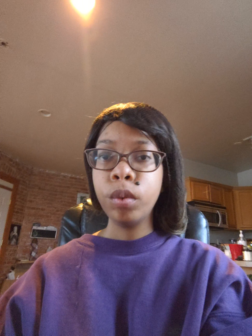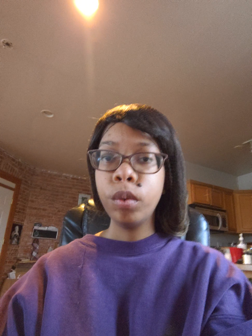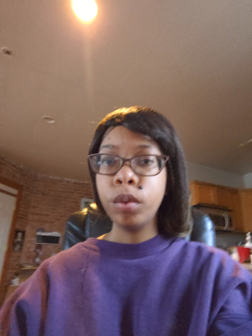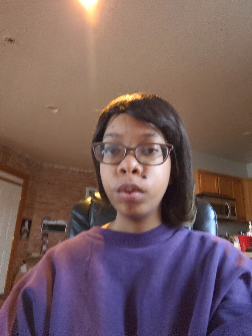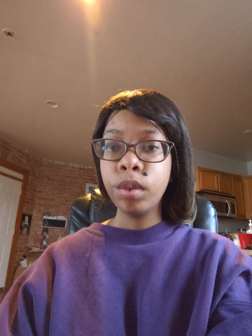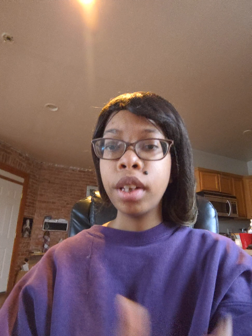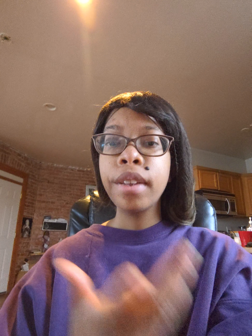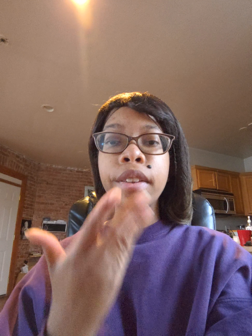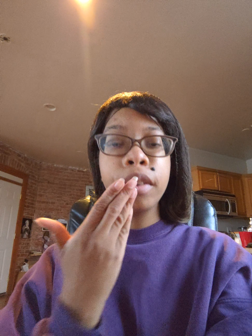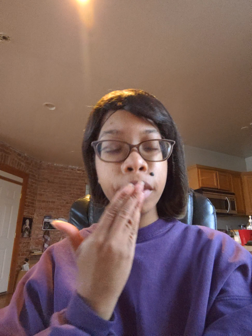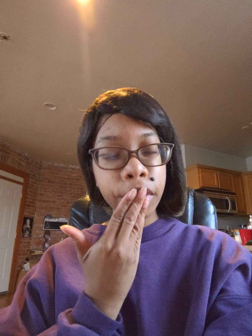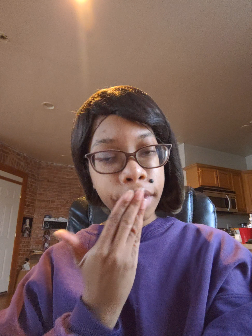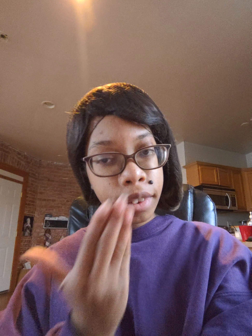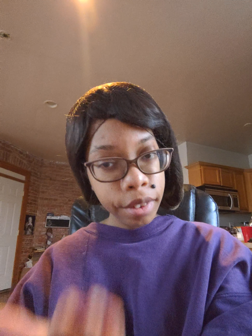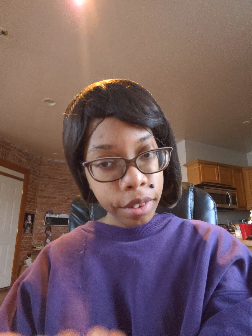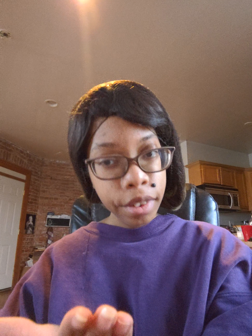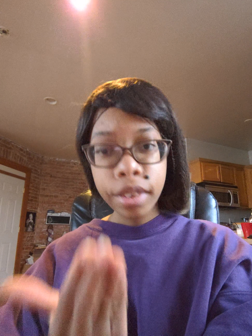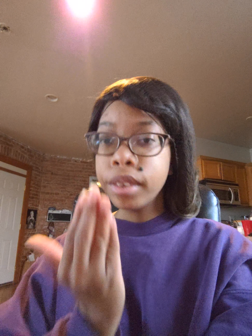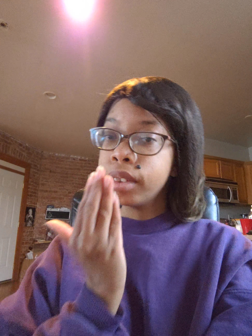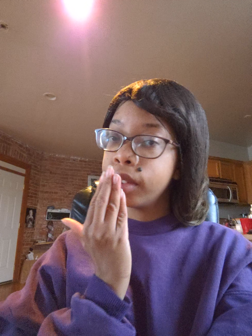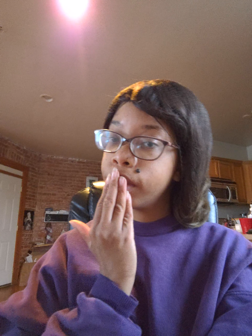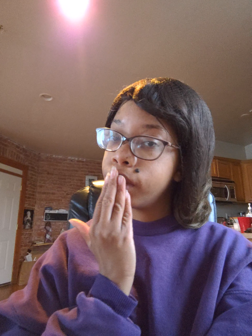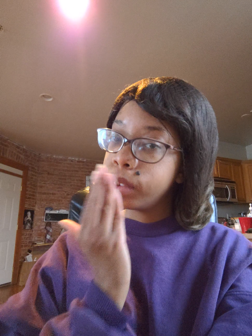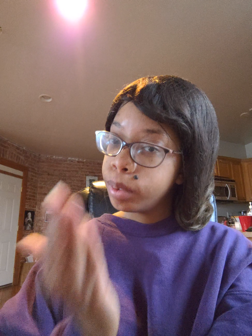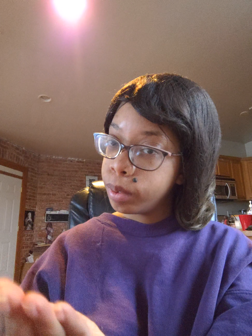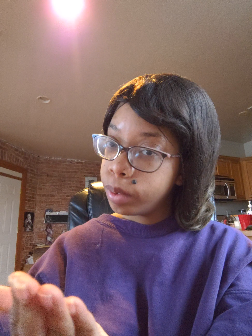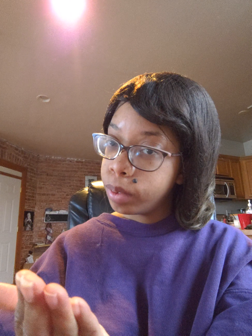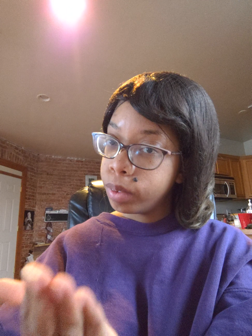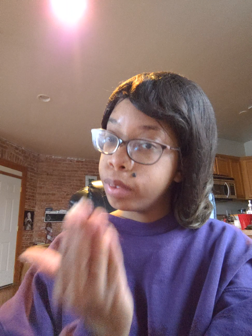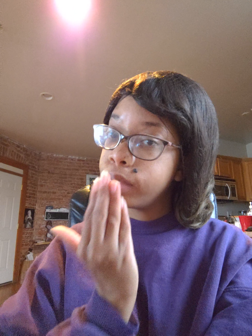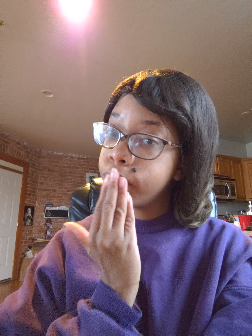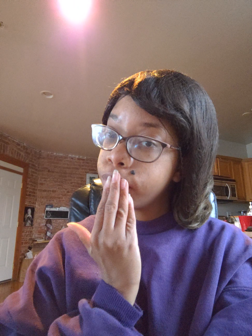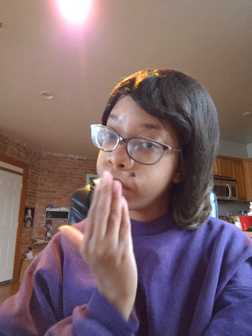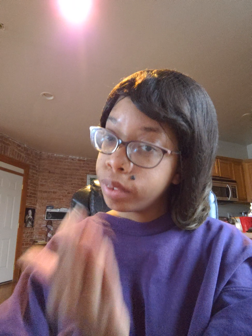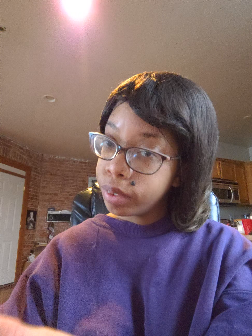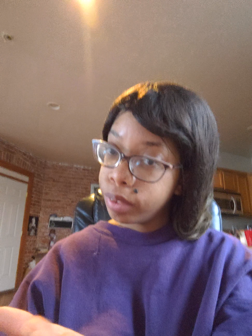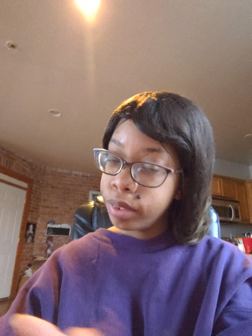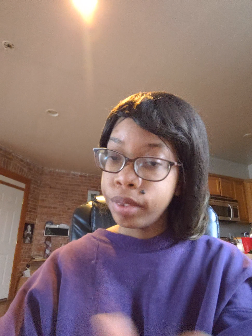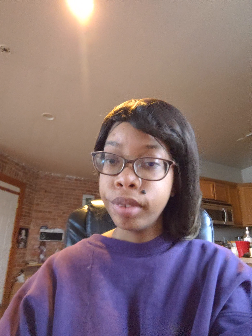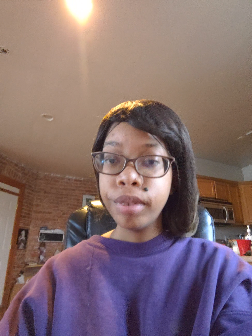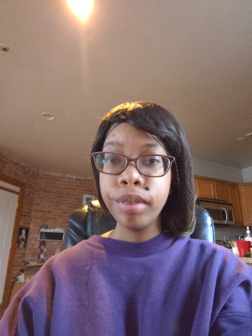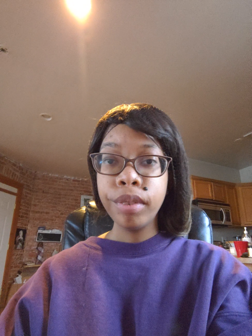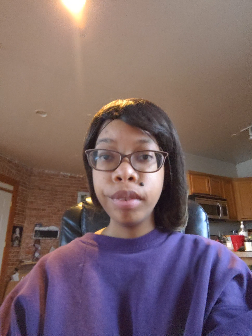thank you